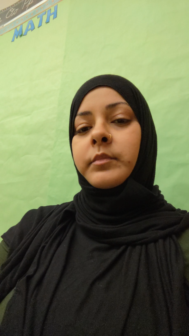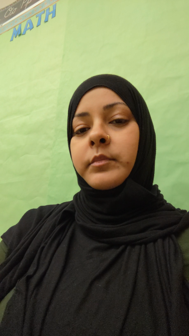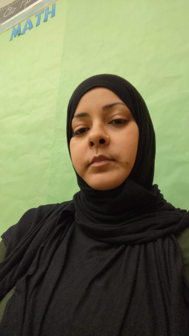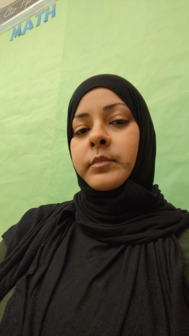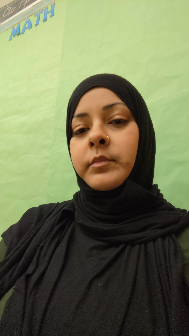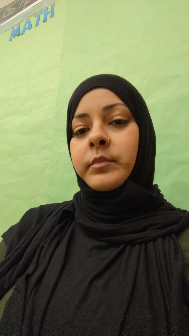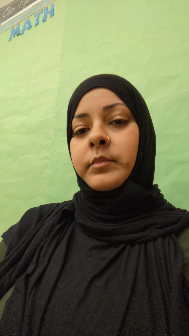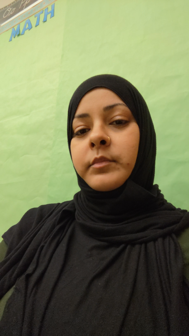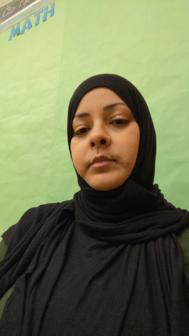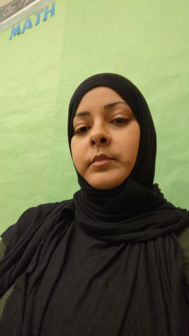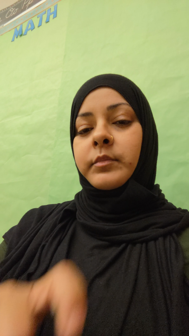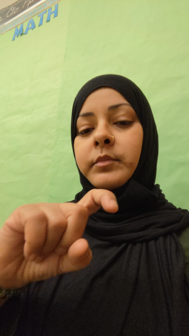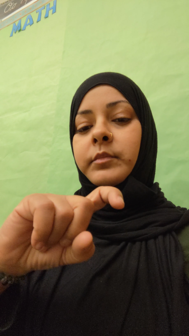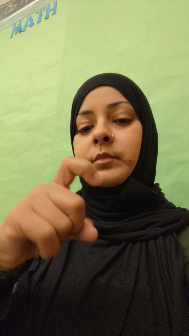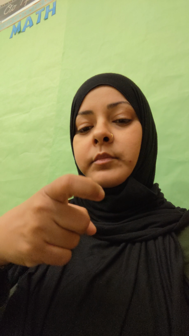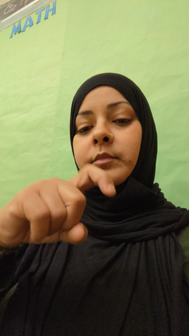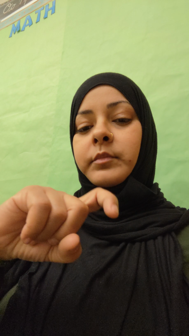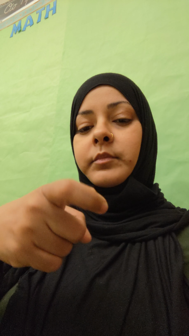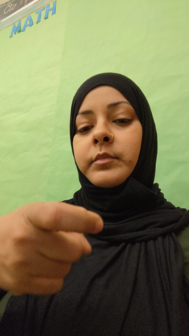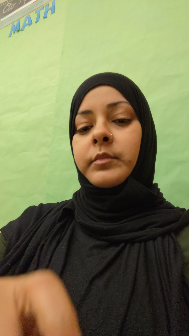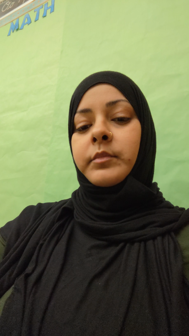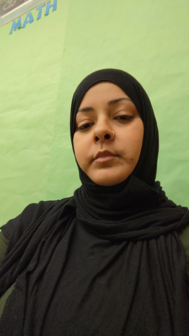friend